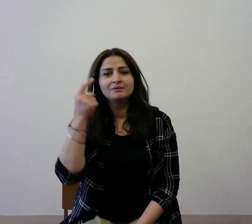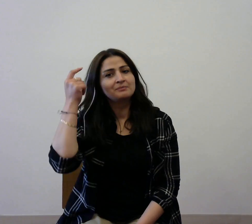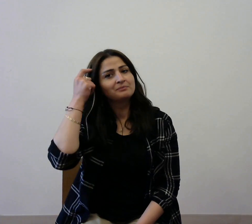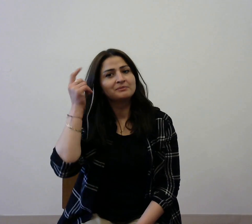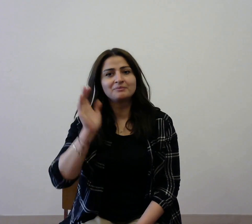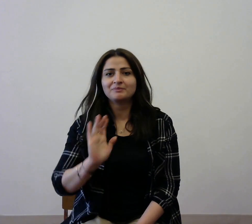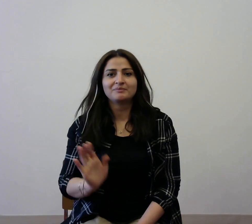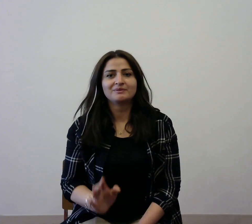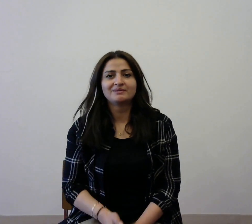bilmir